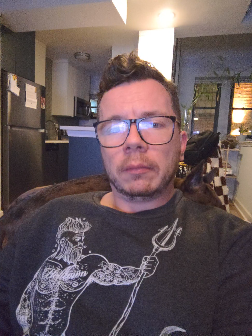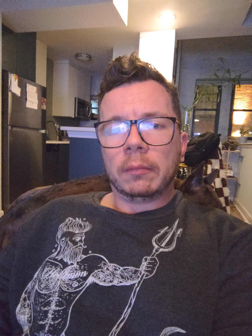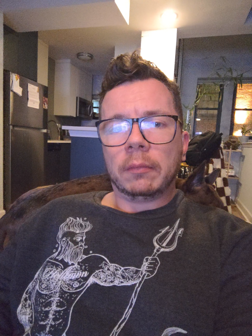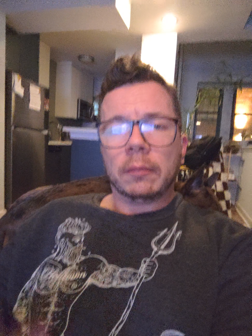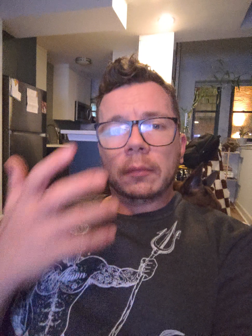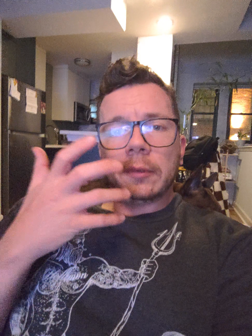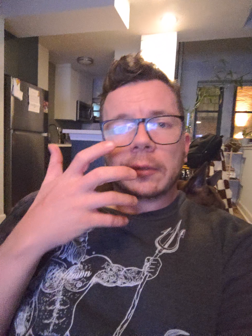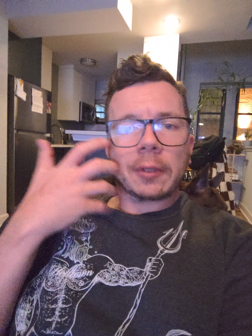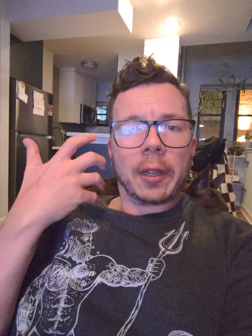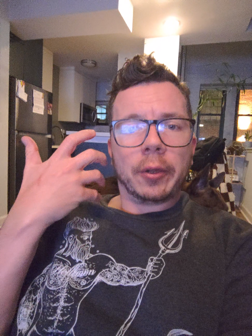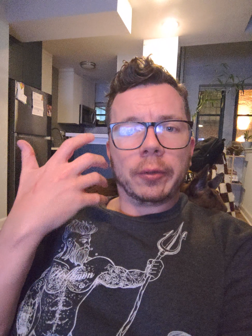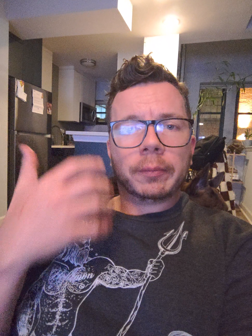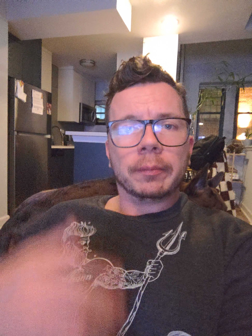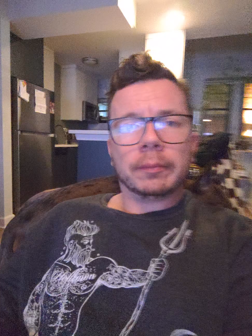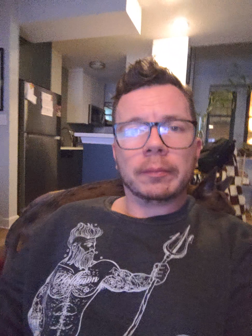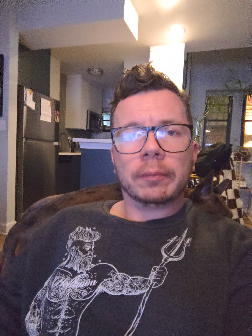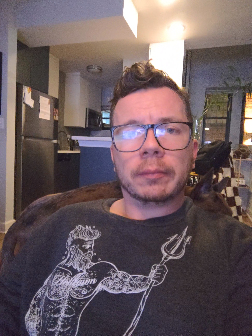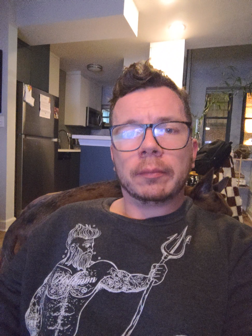tiger